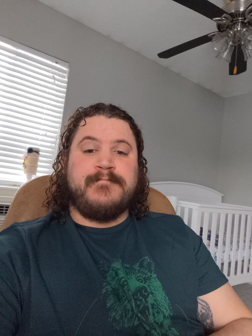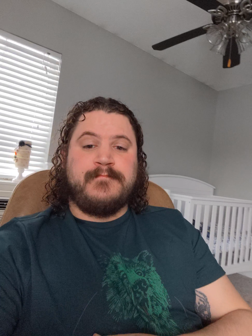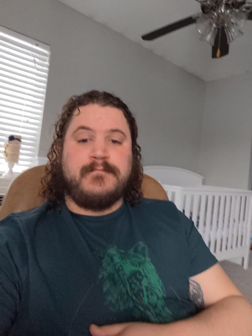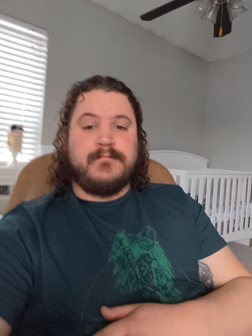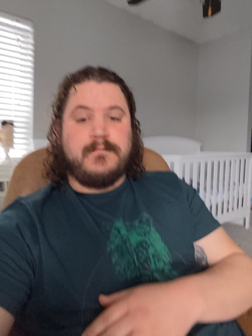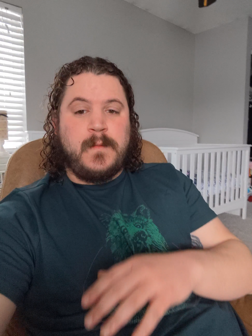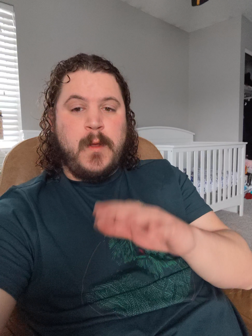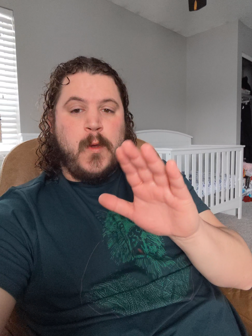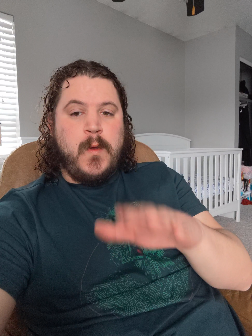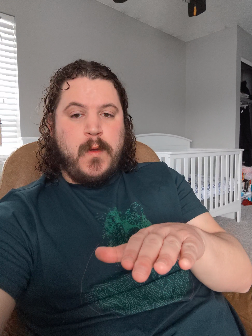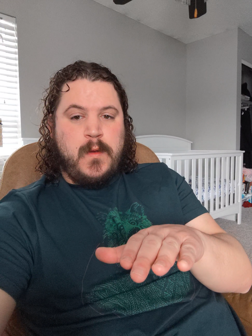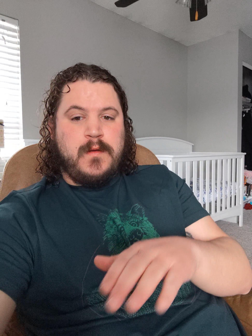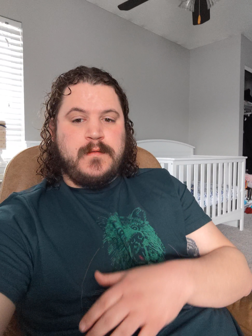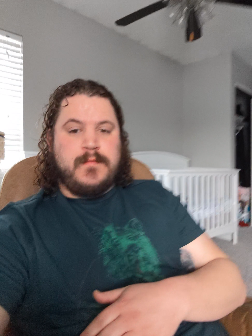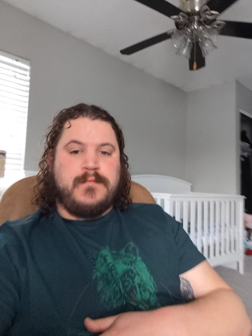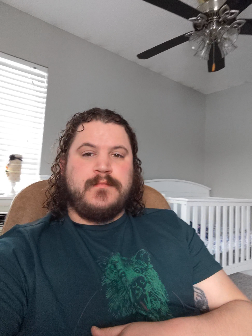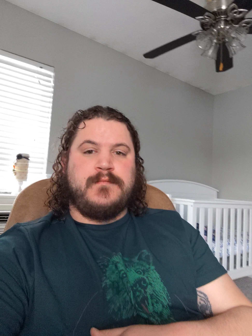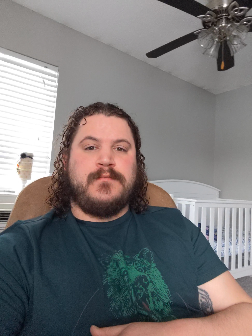on